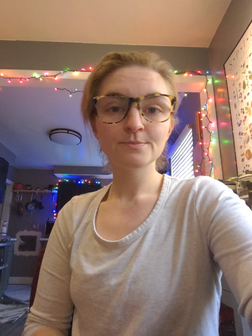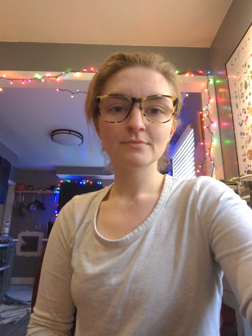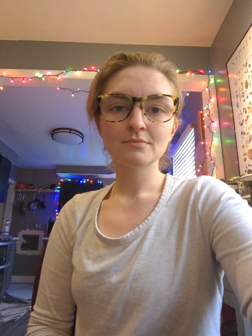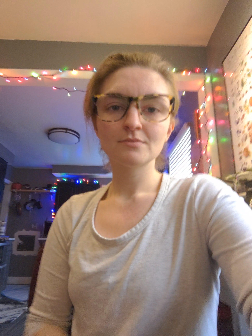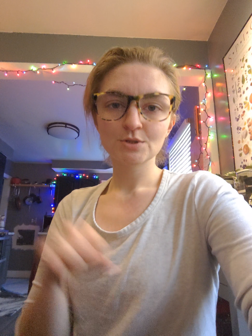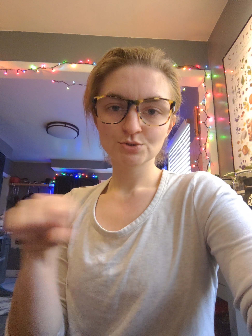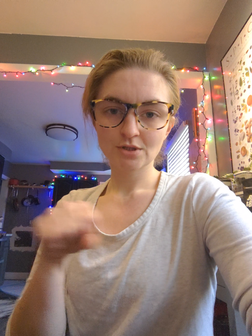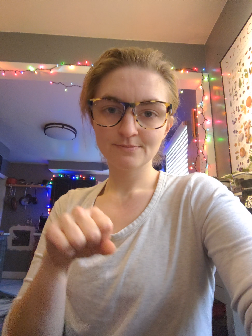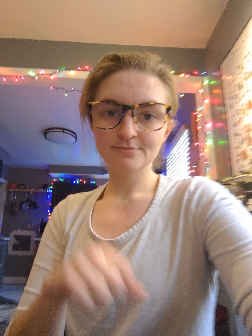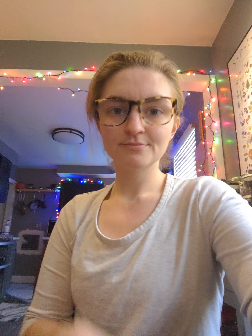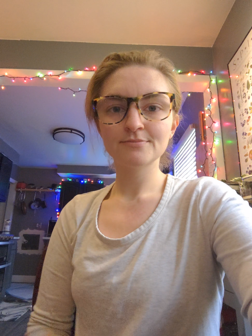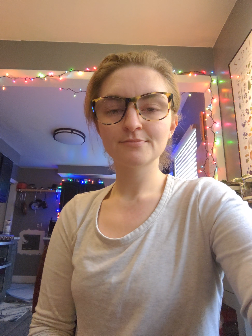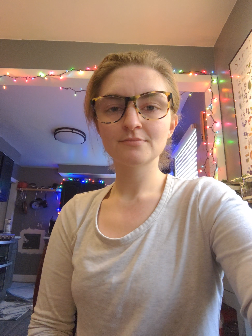shoe